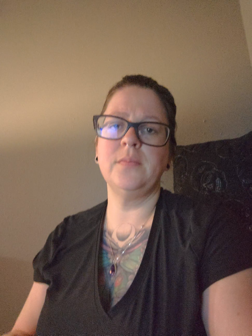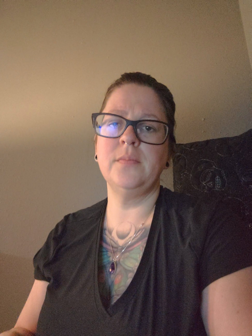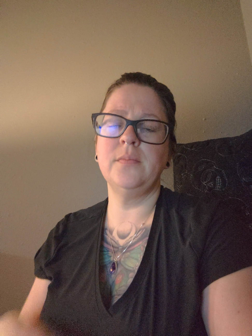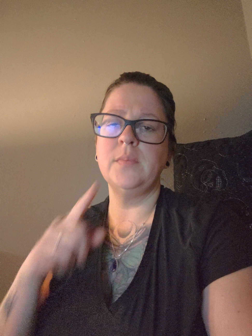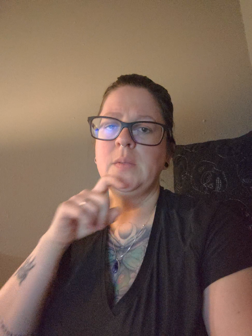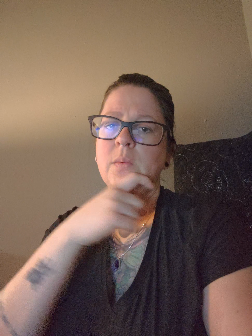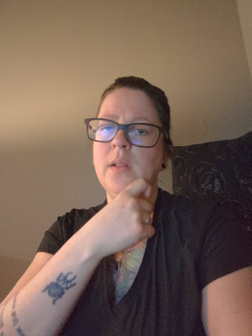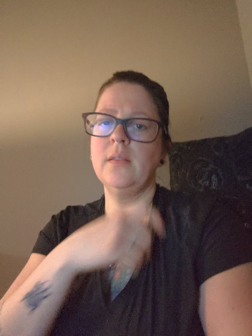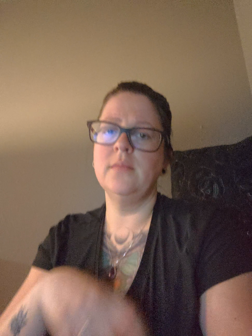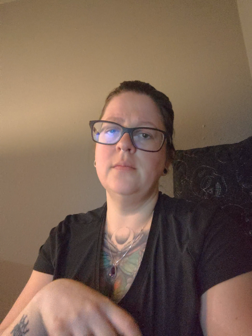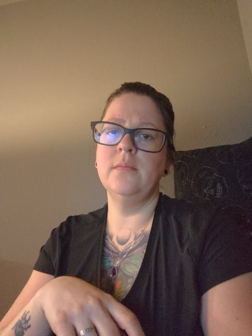cereal